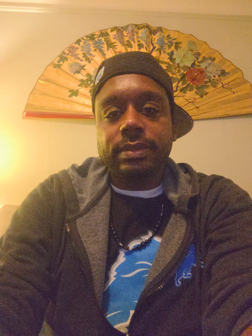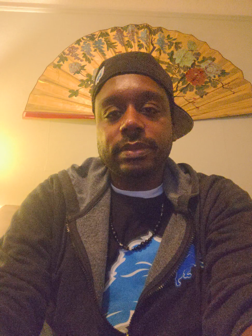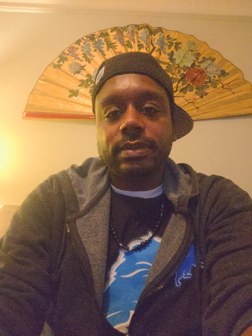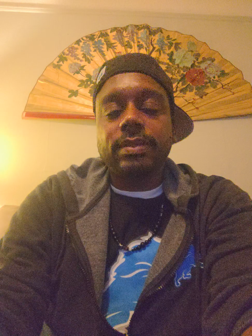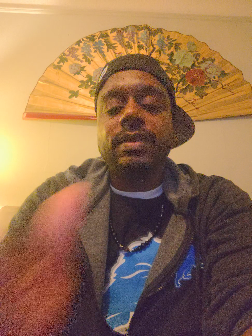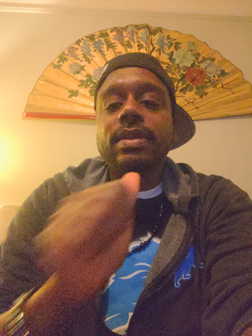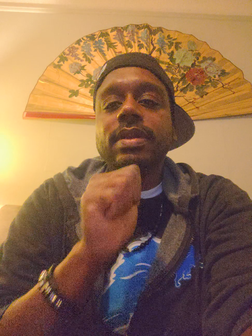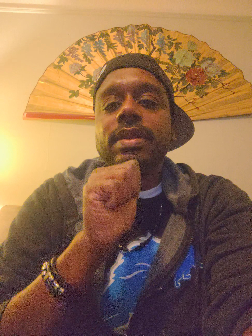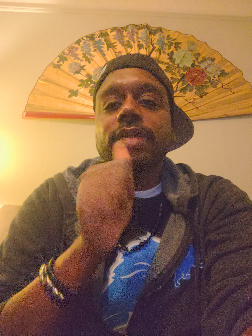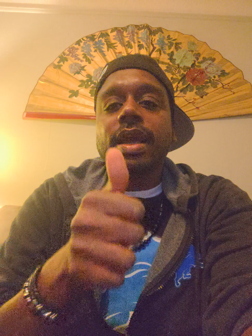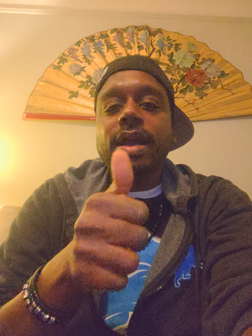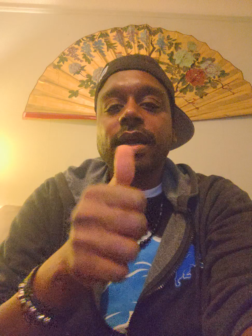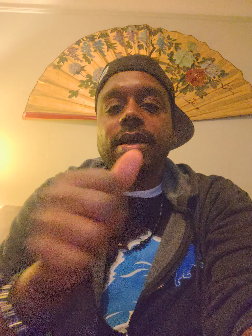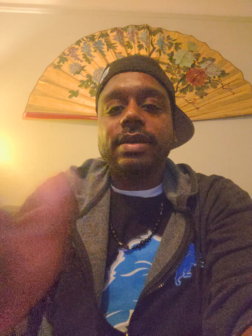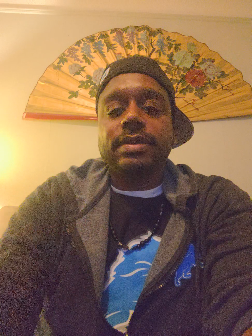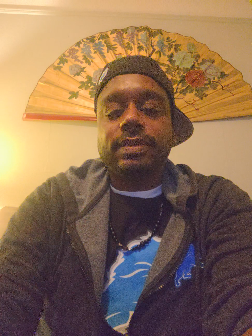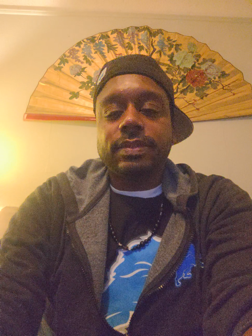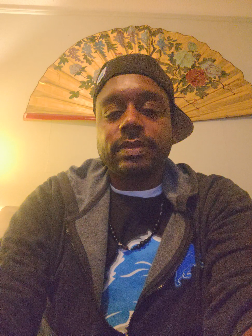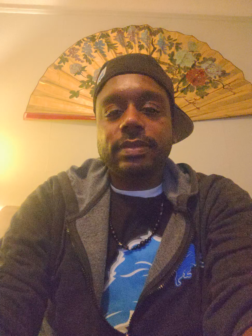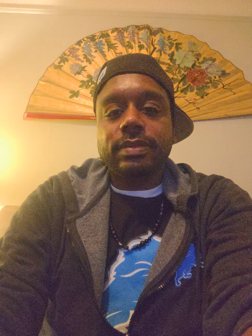not